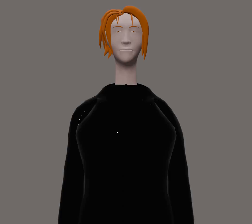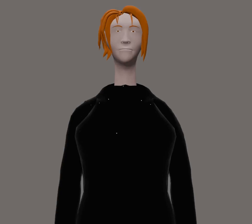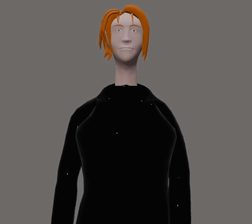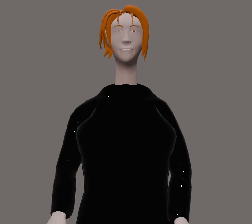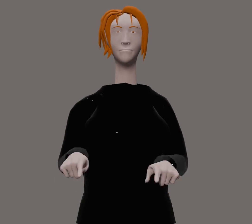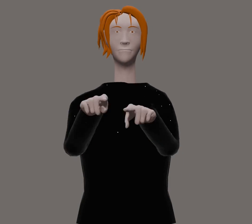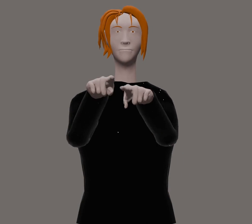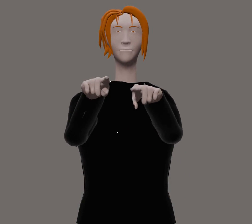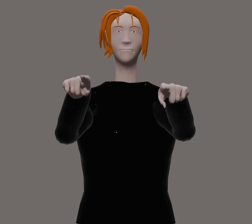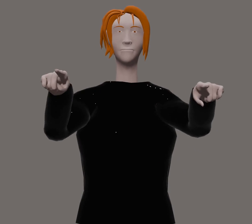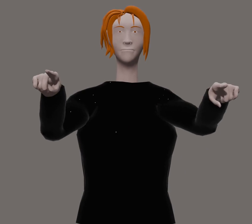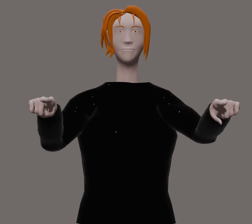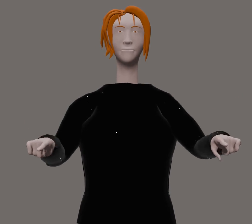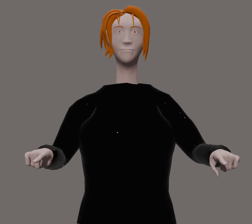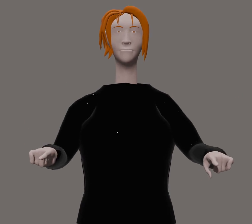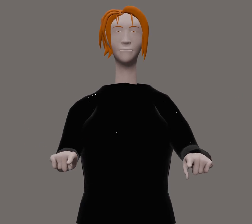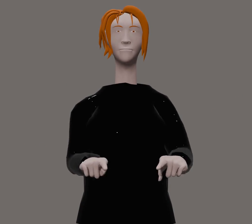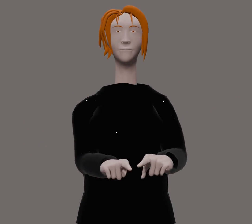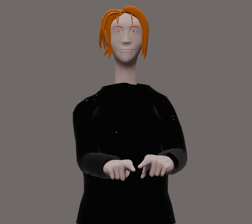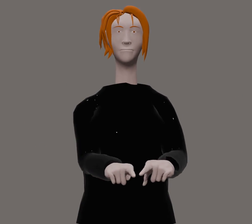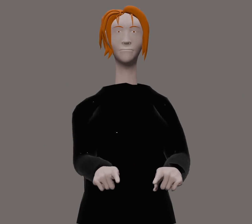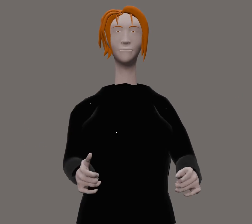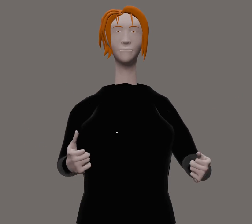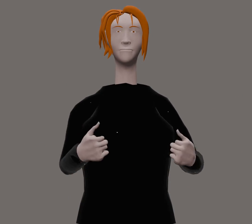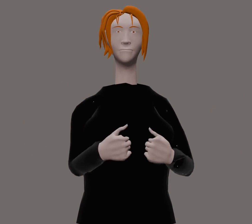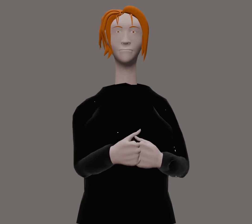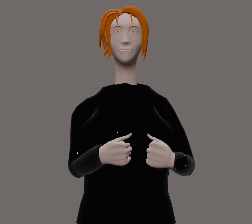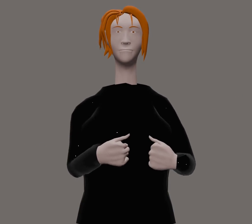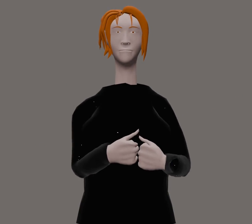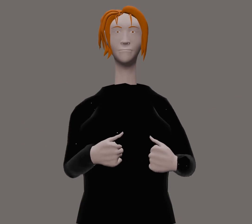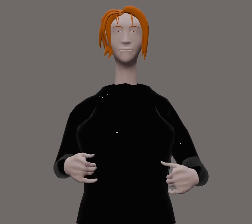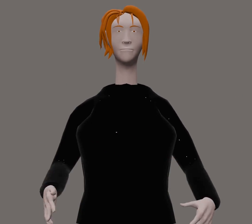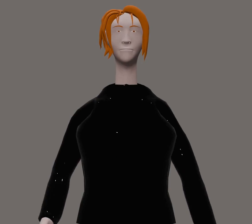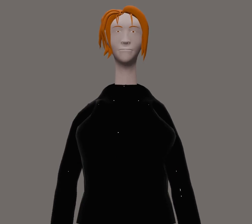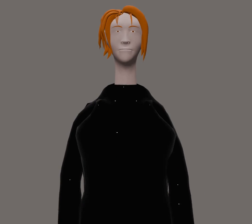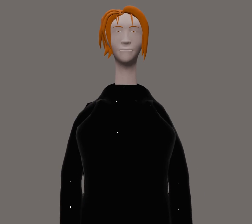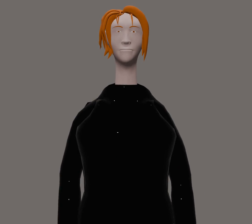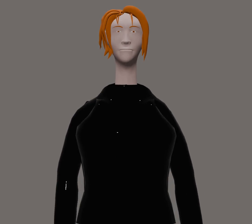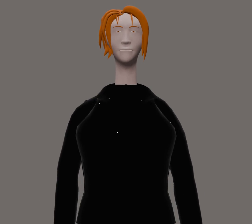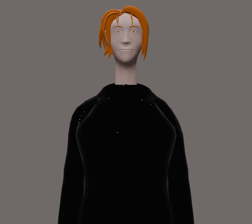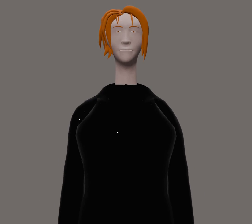Boardgame